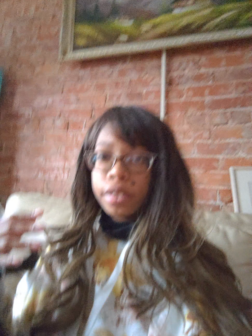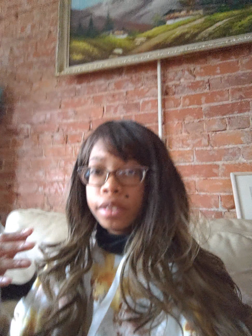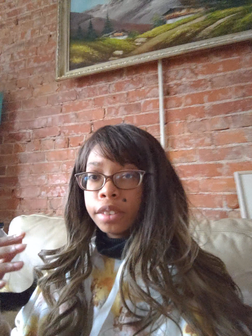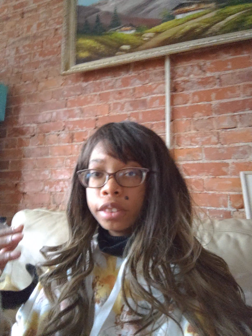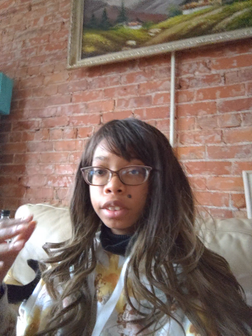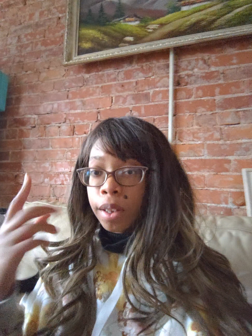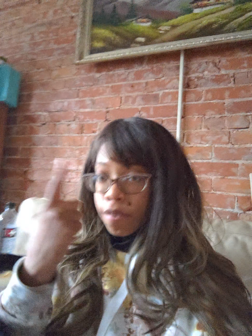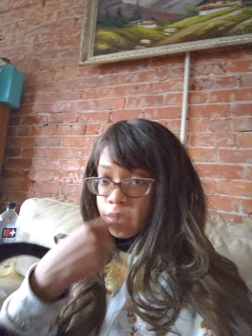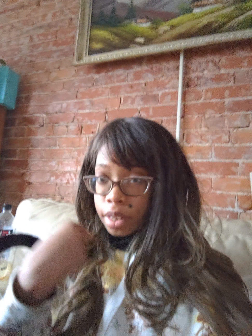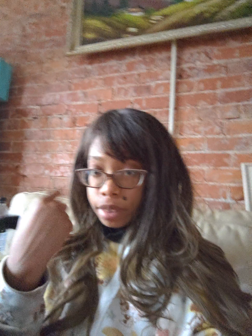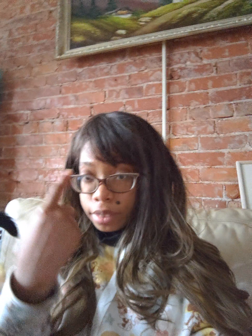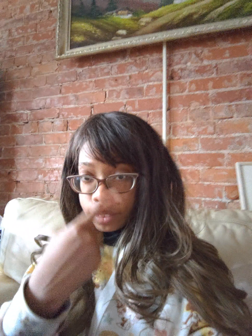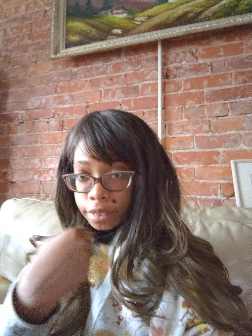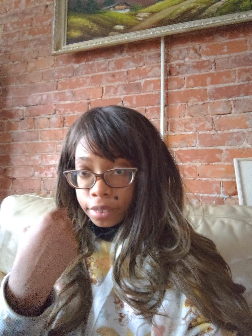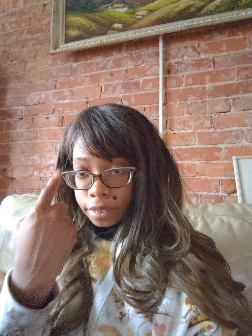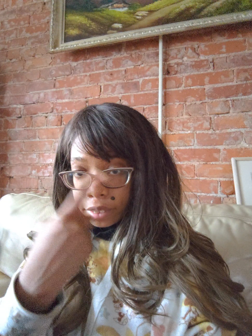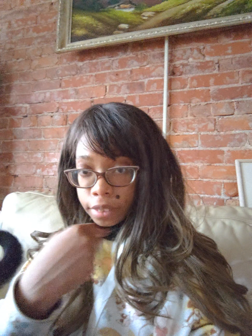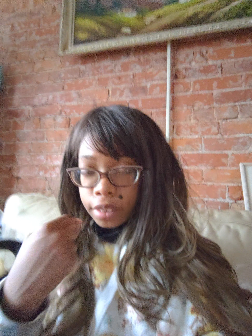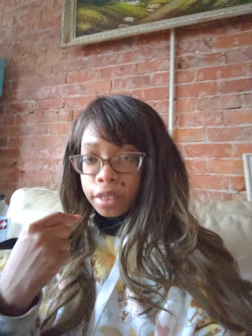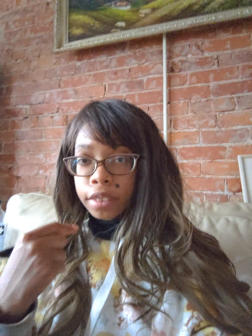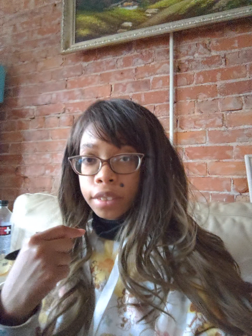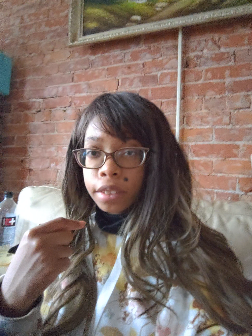face